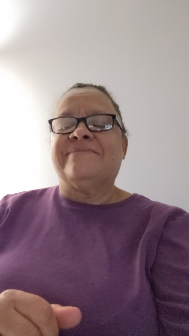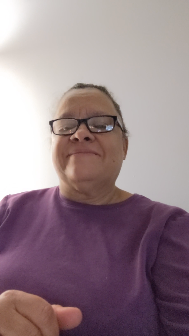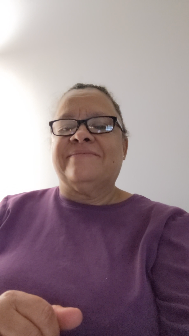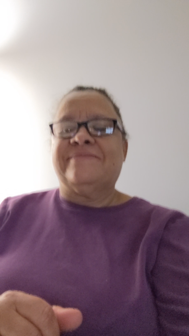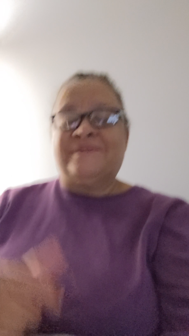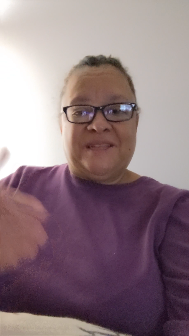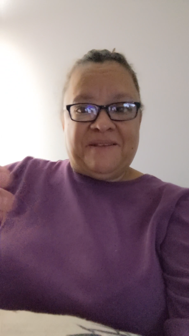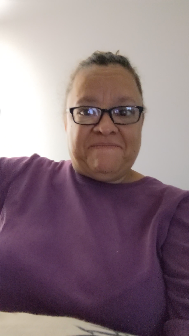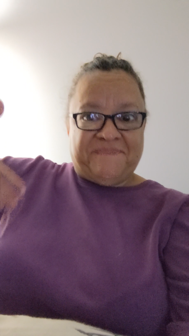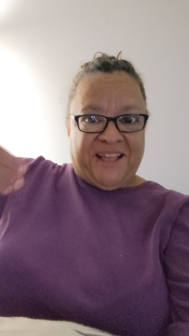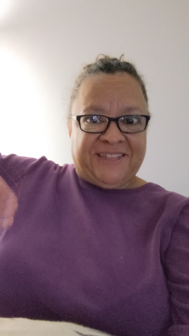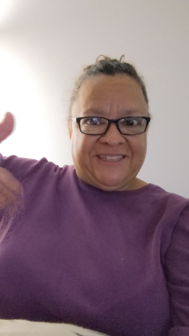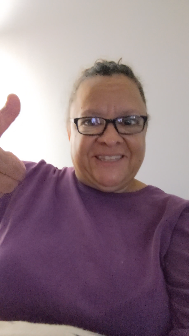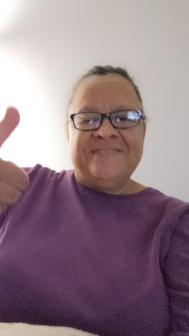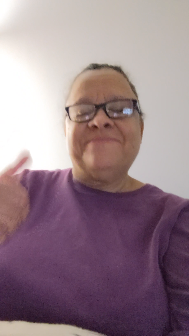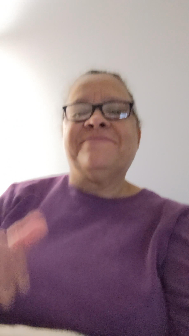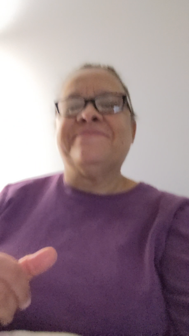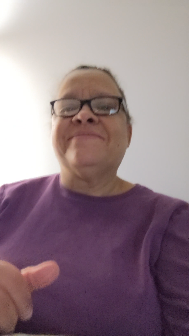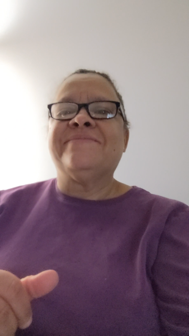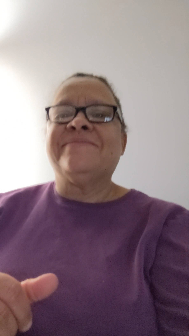pants